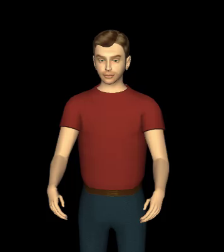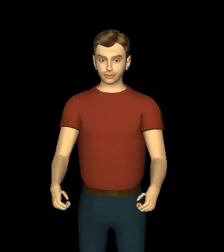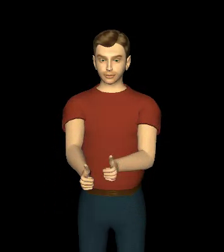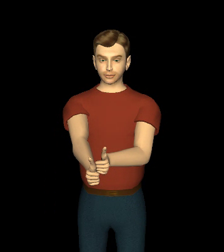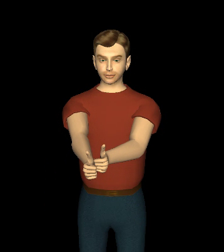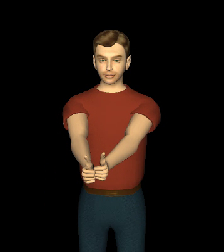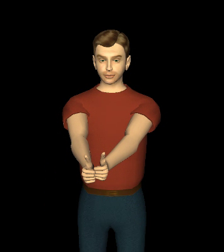يتابع